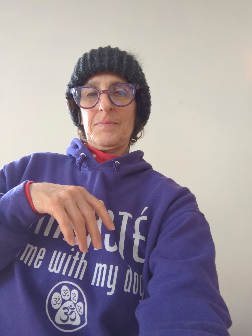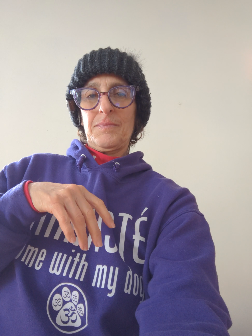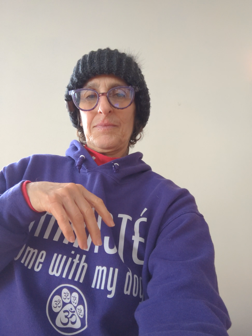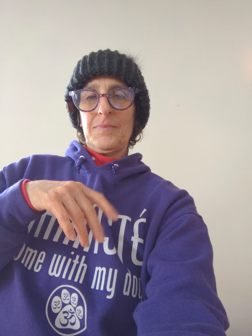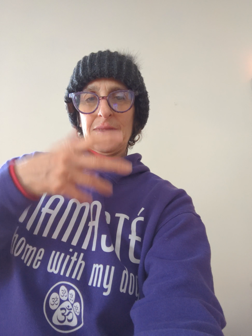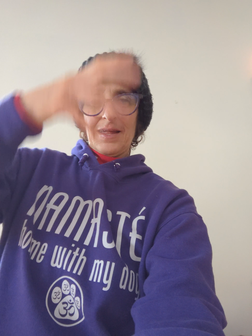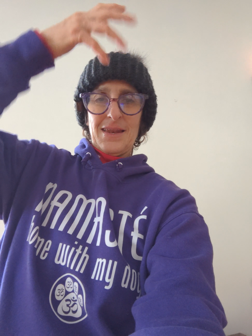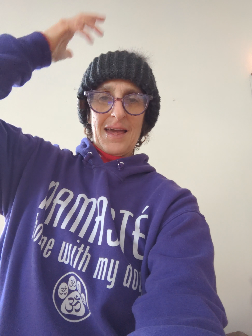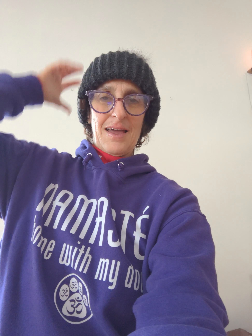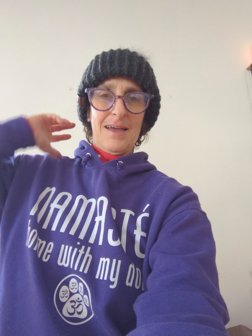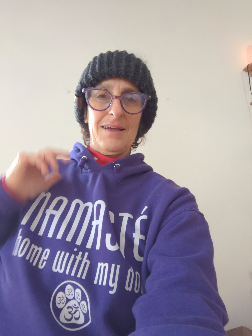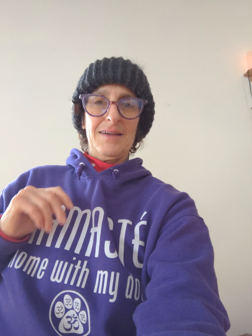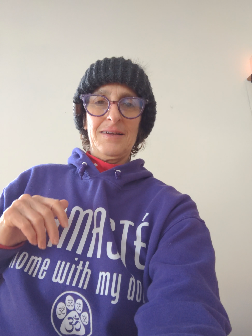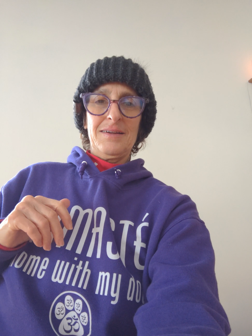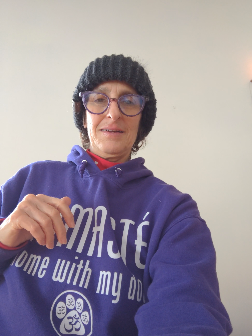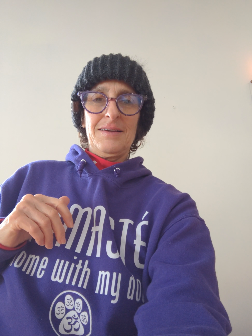lion